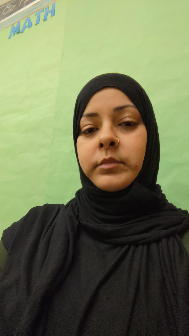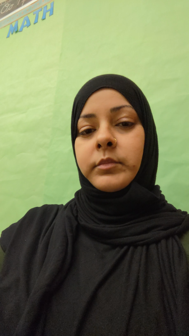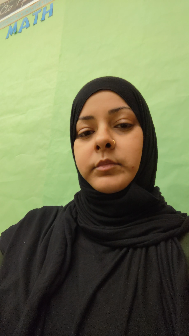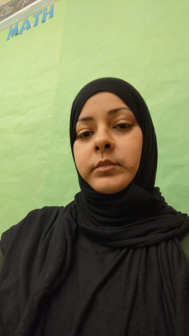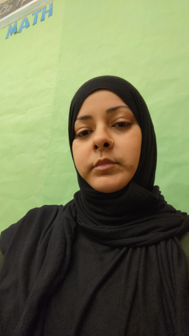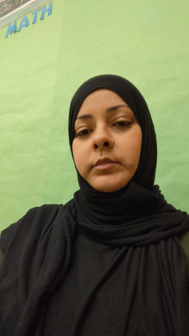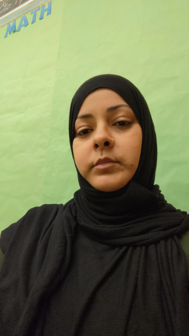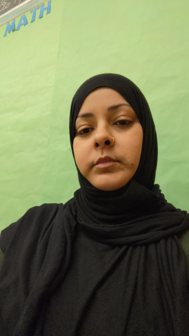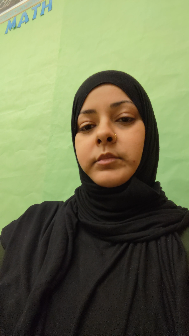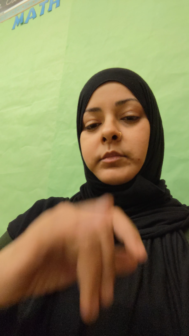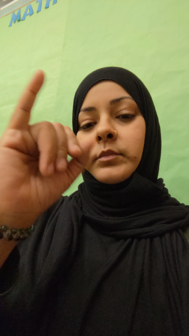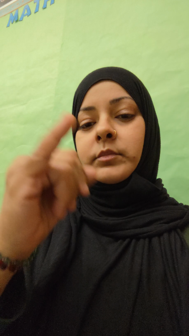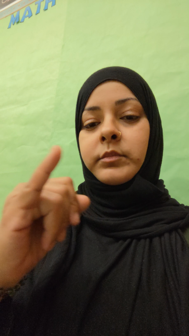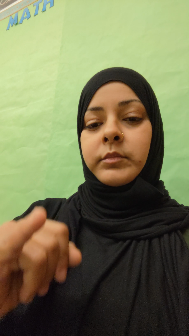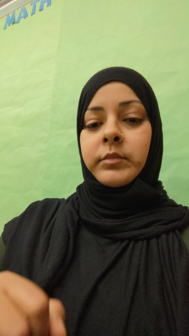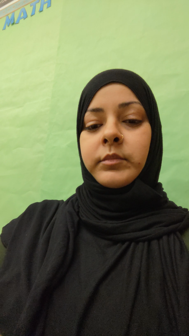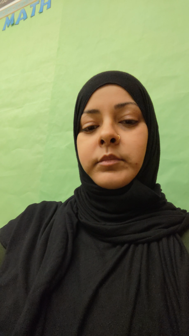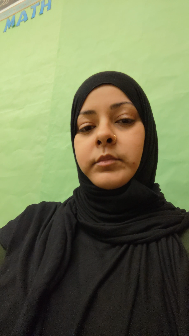draw